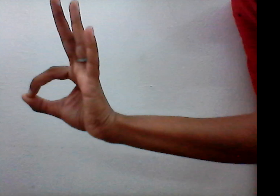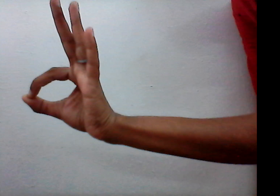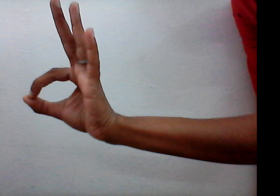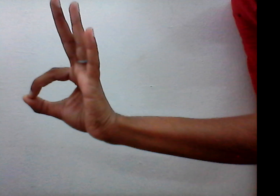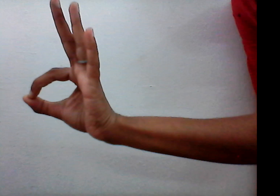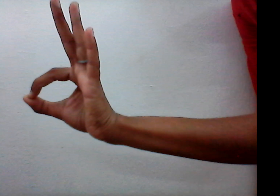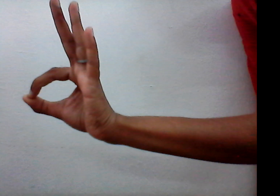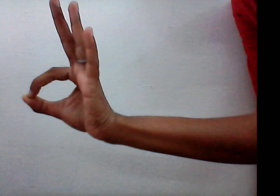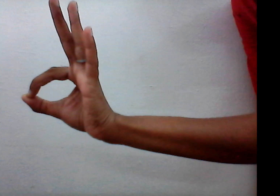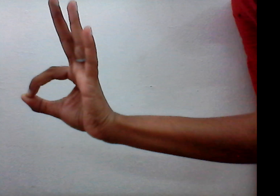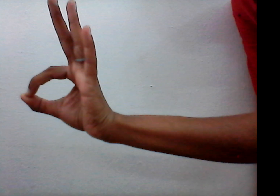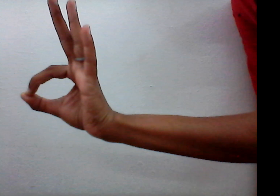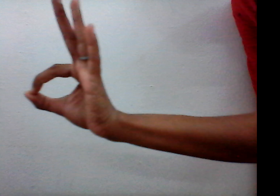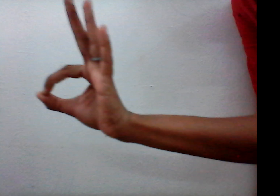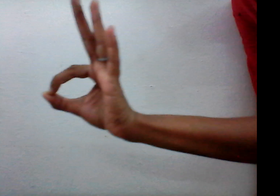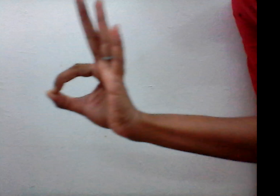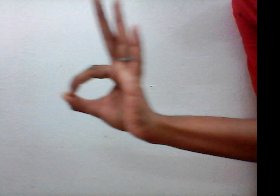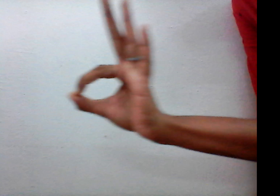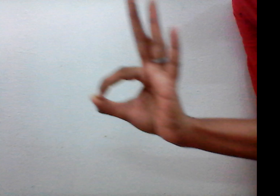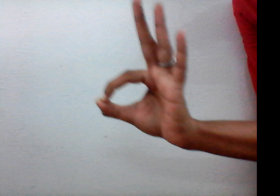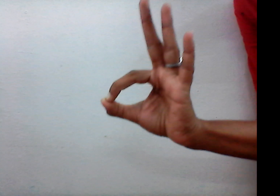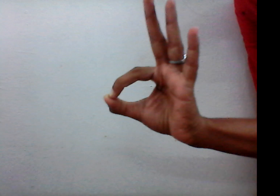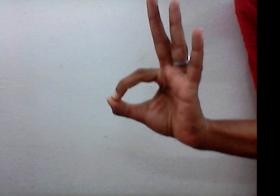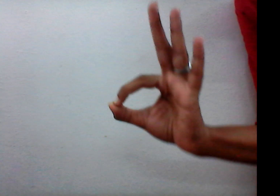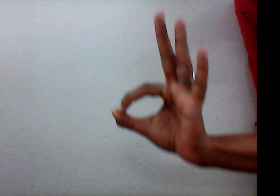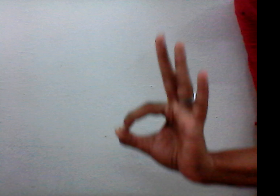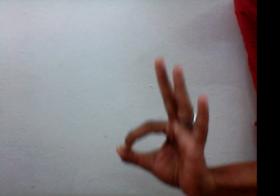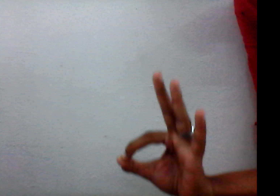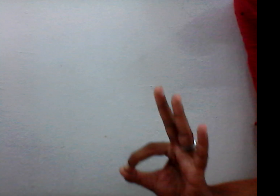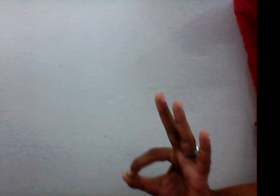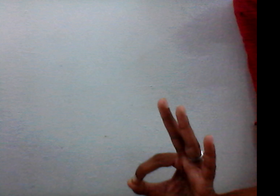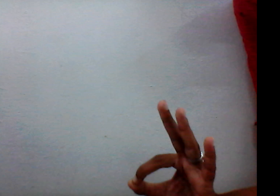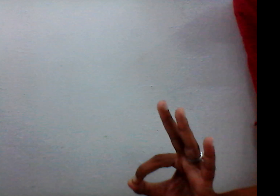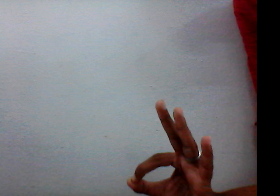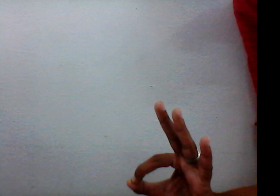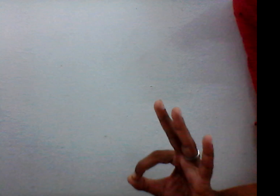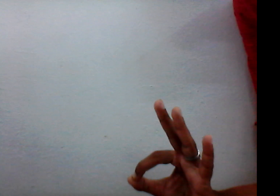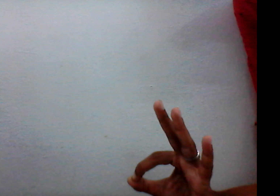ഔ